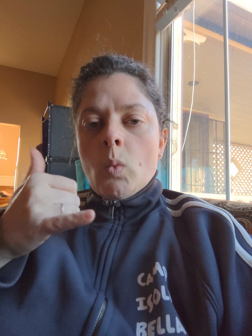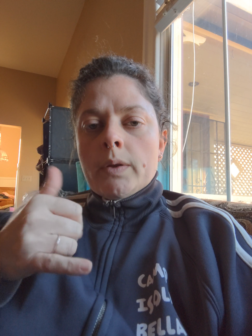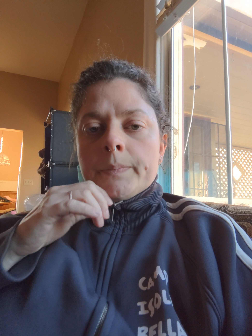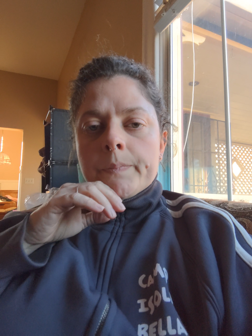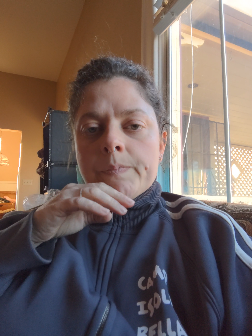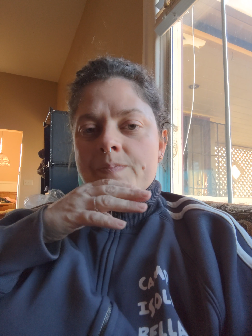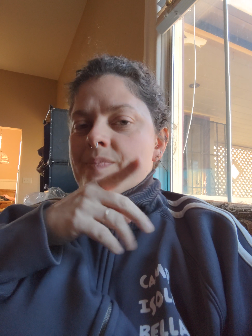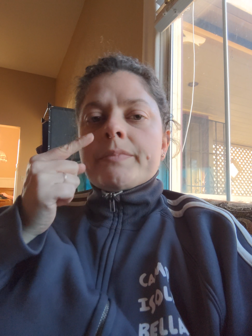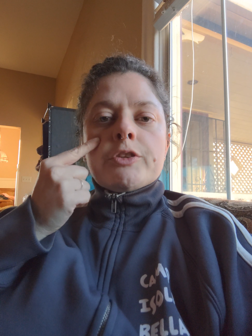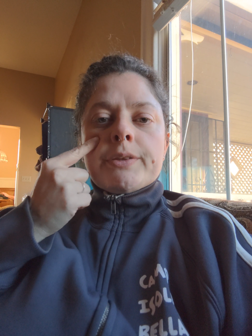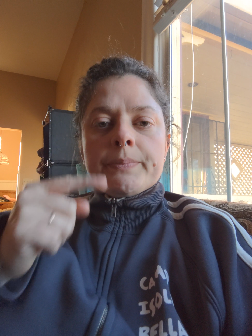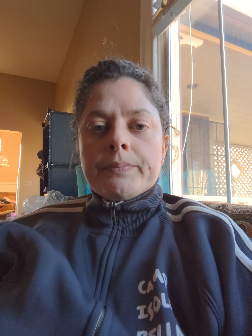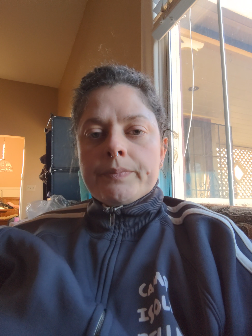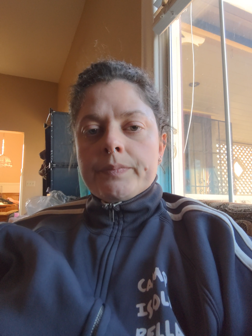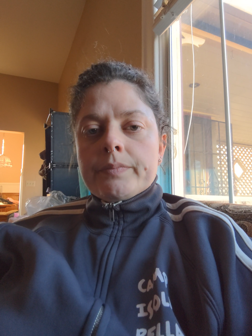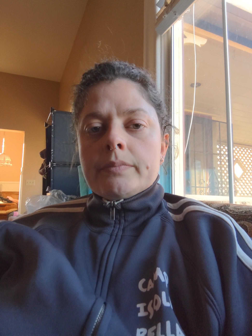cheek